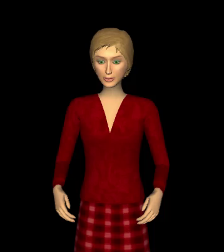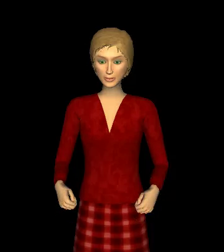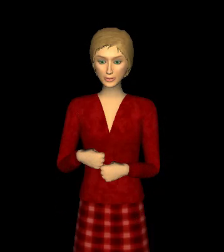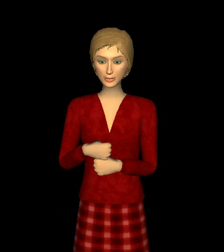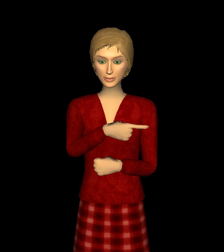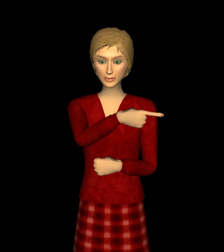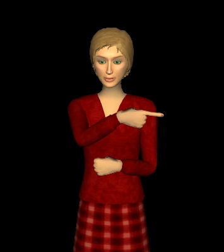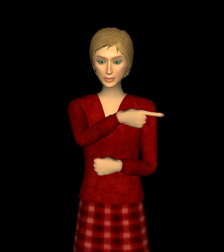يتخلص من